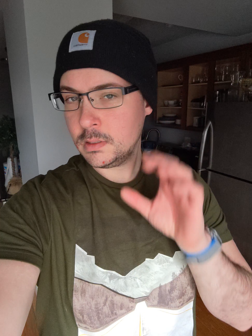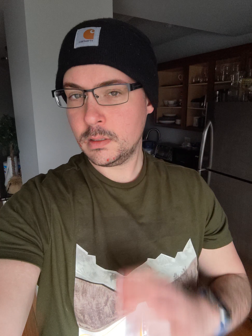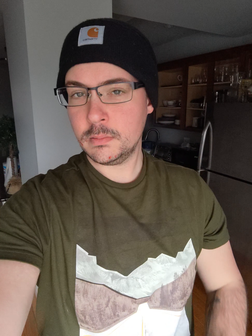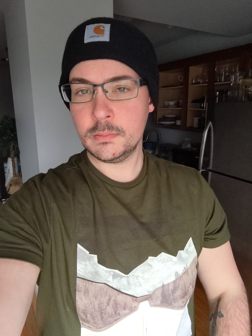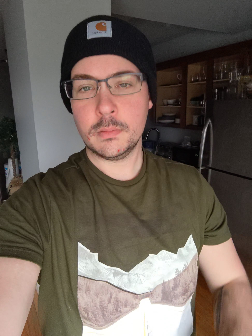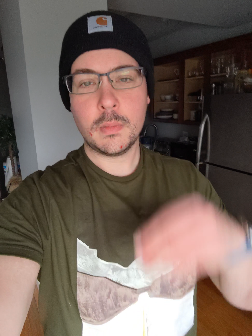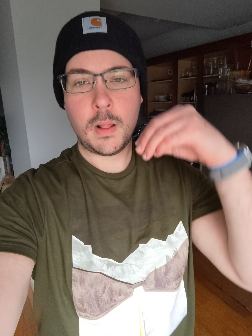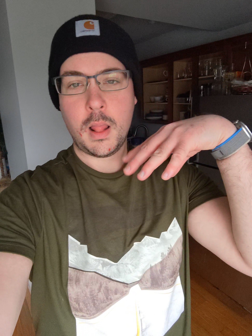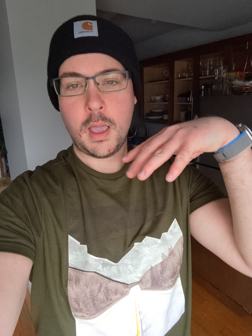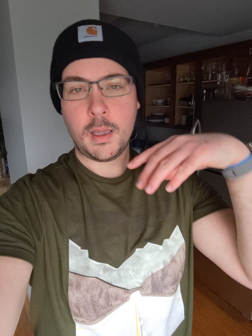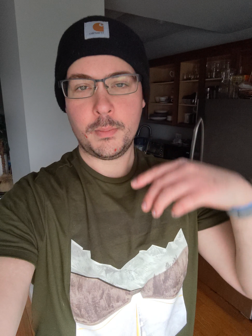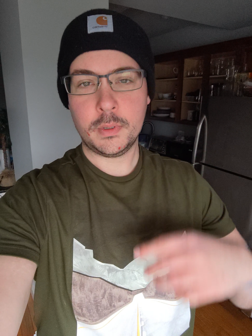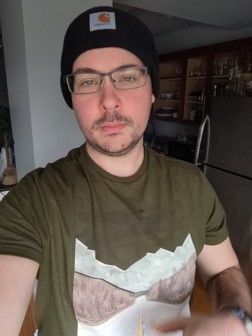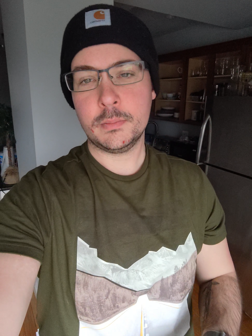lamp